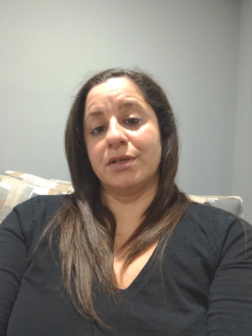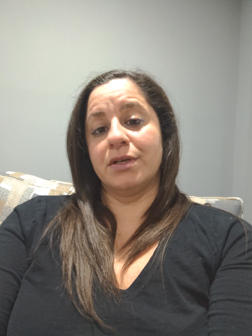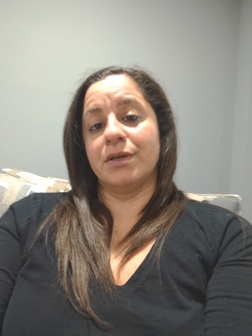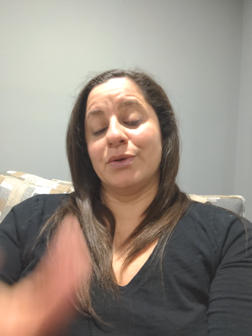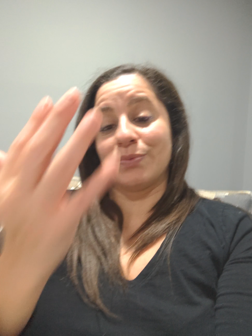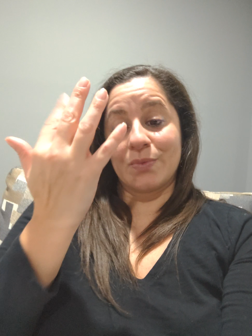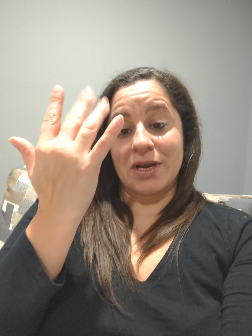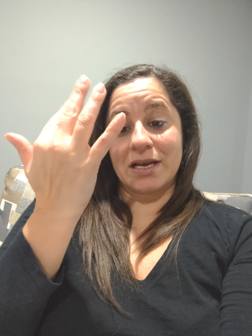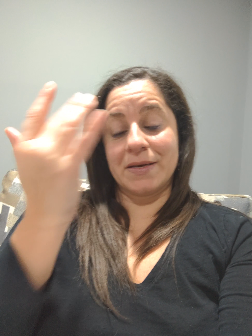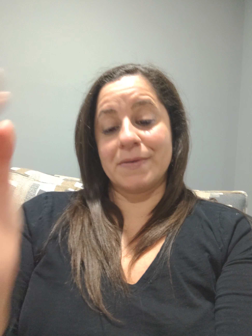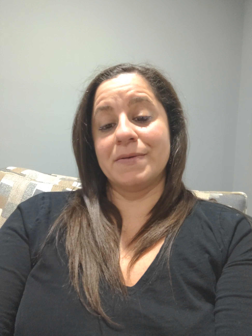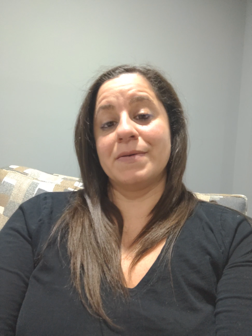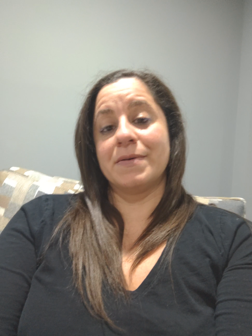wait